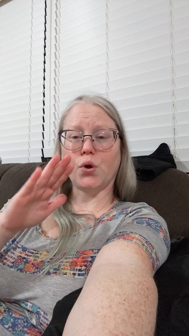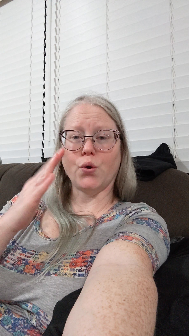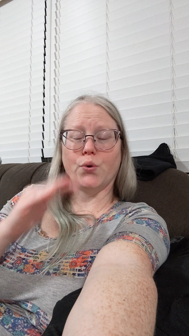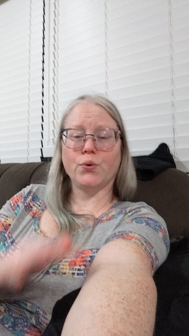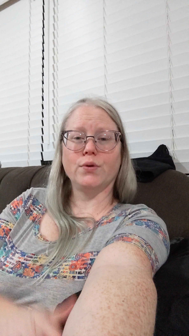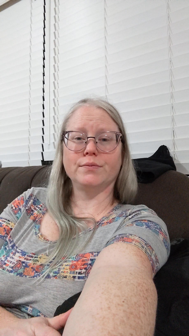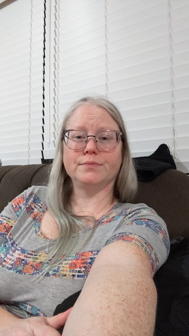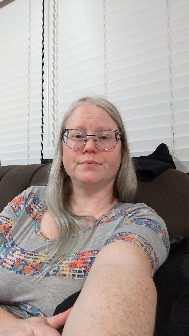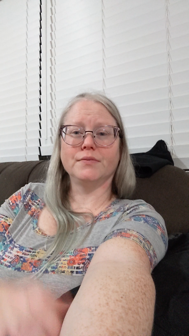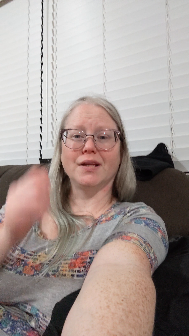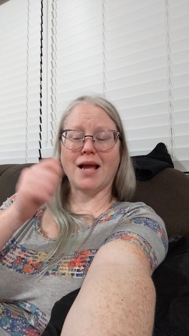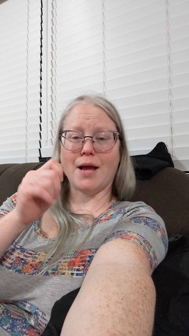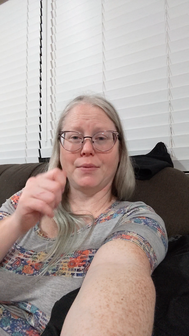hammer